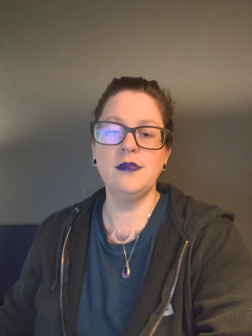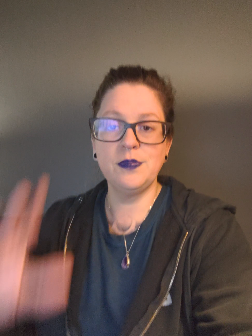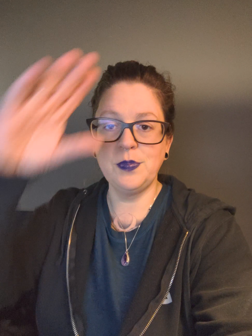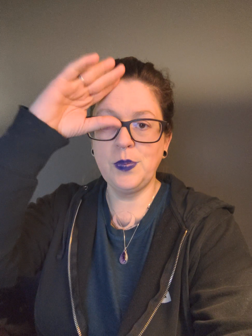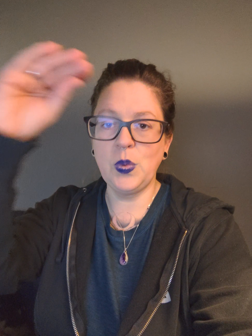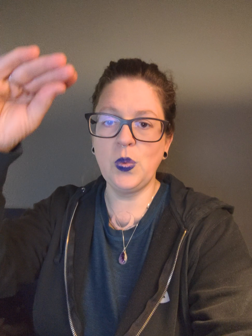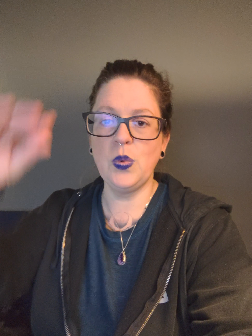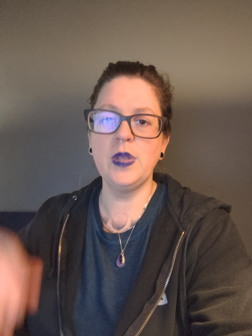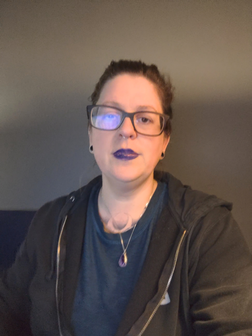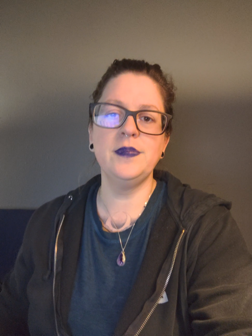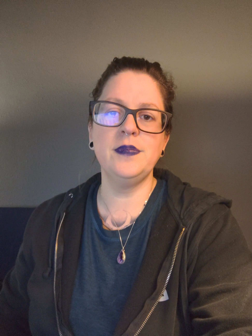boy